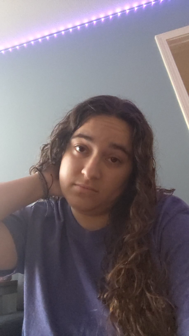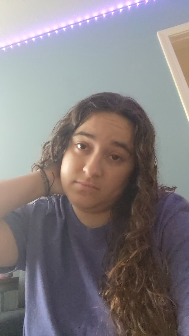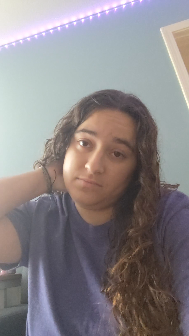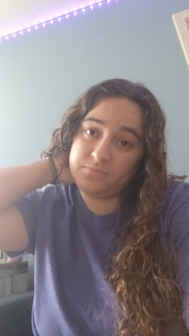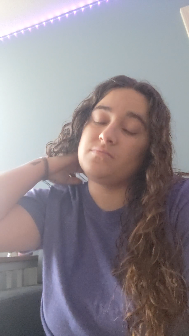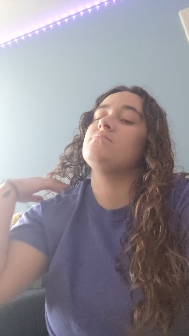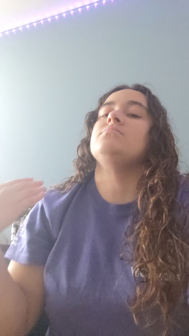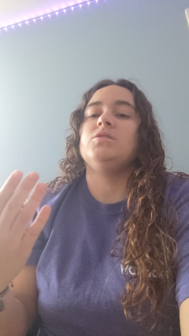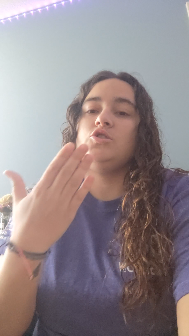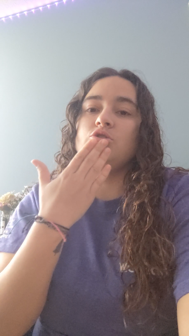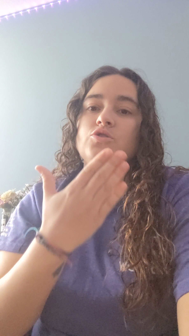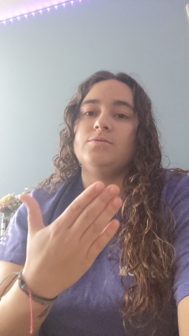good